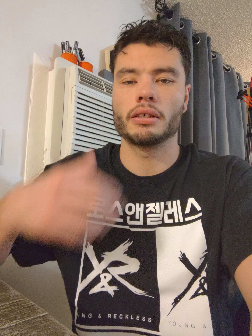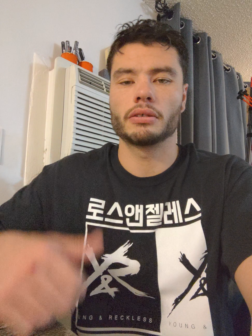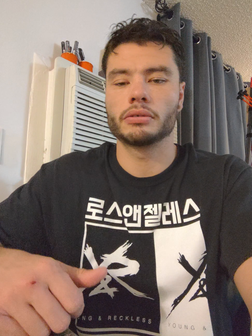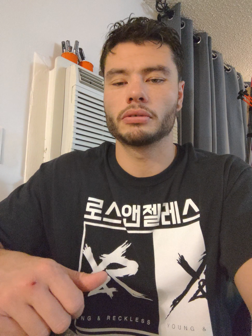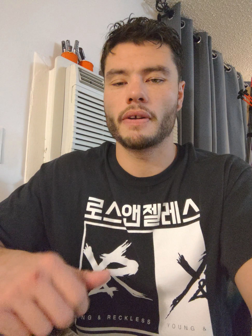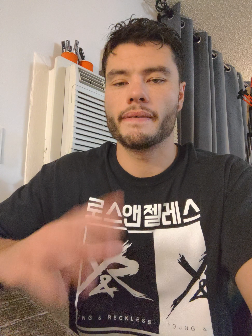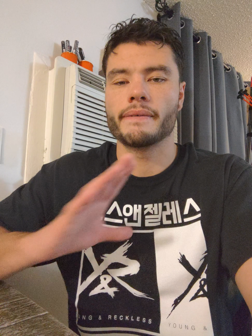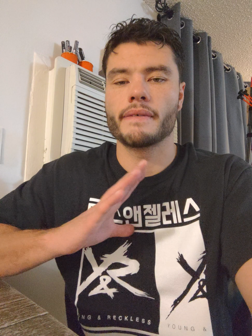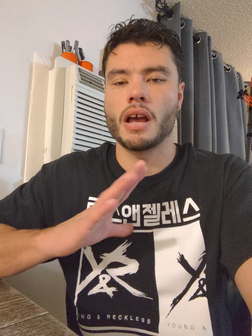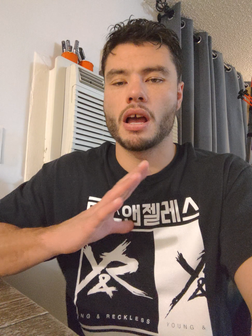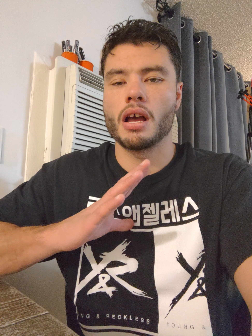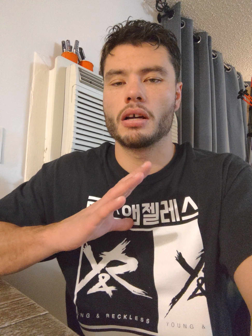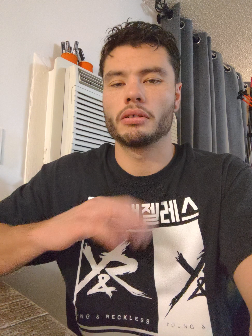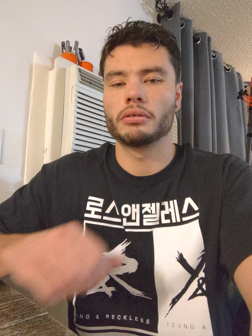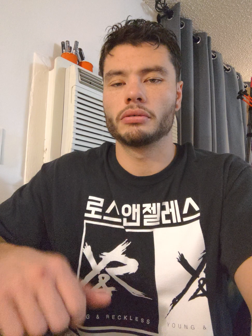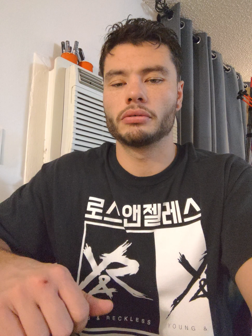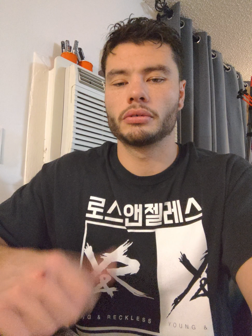fine